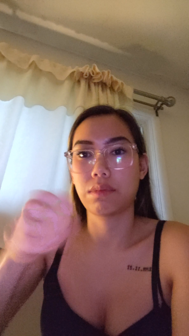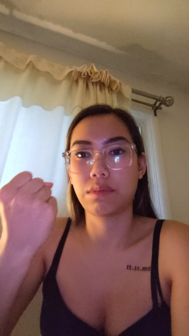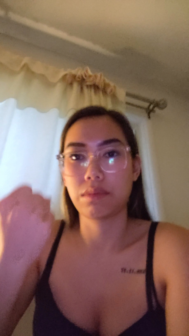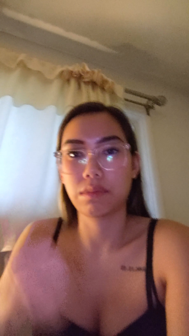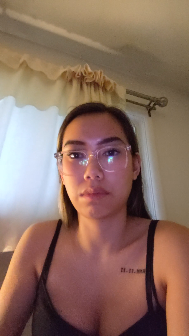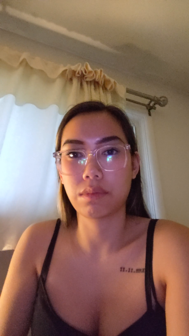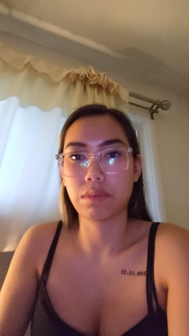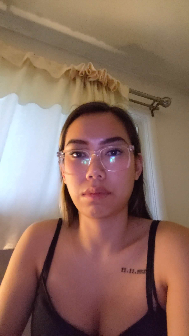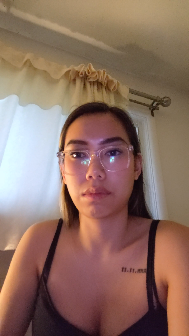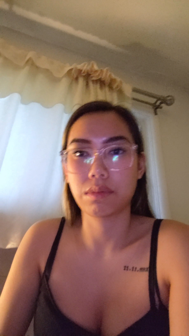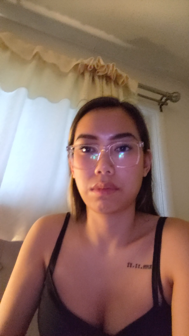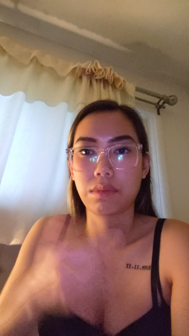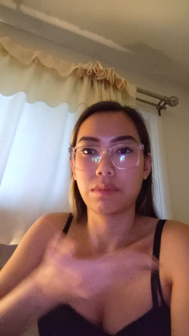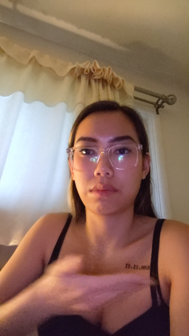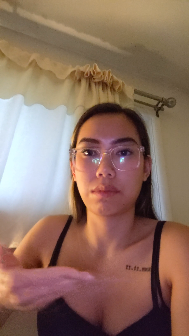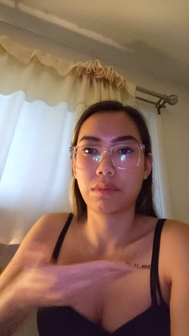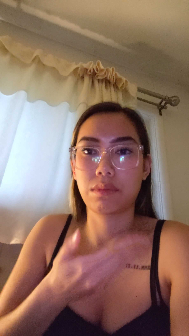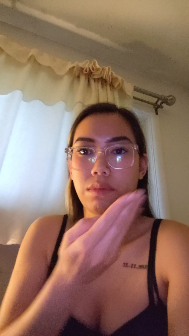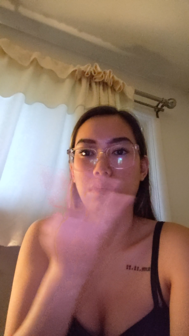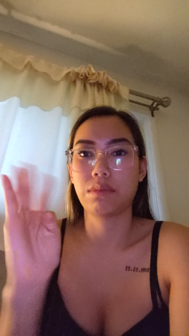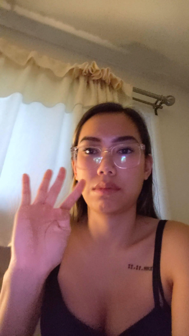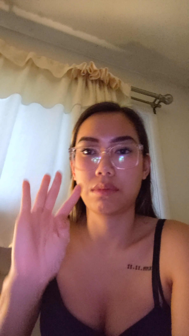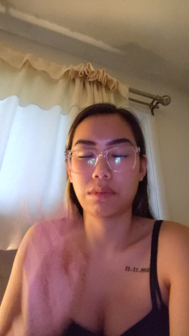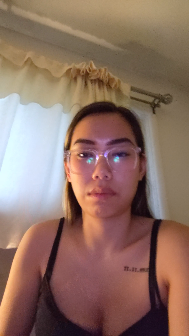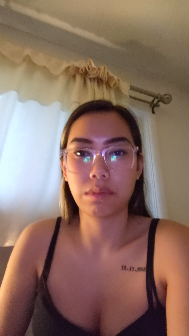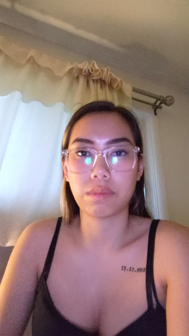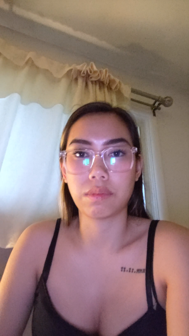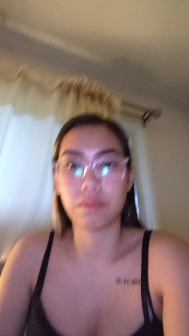crib